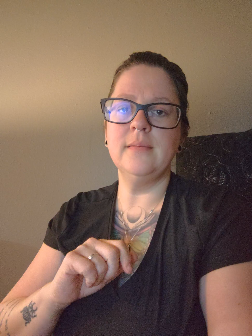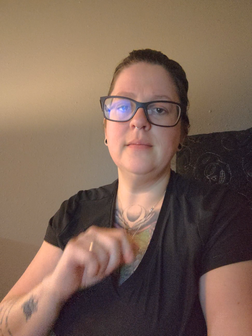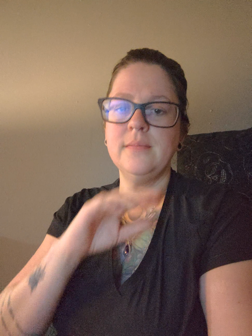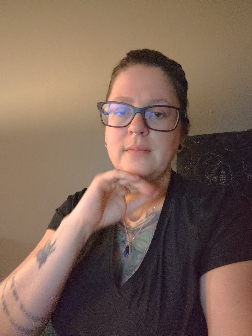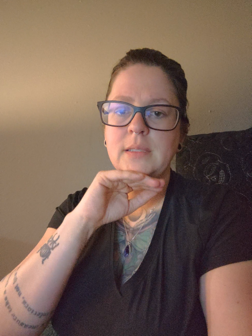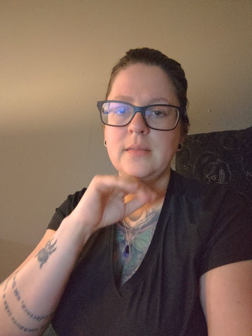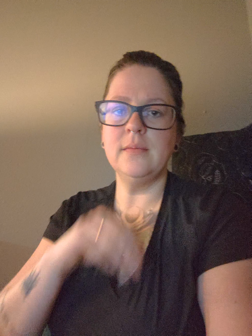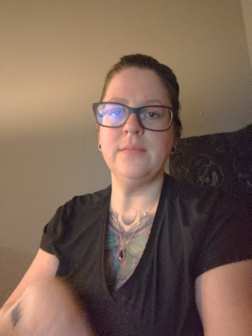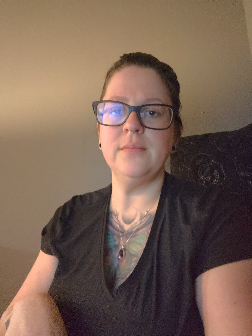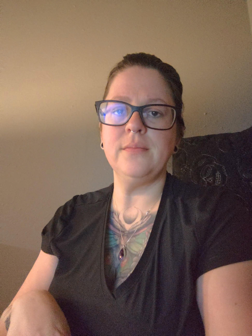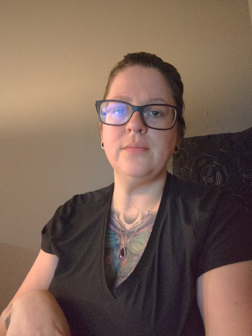pig